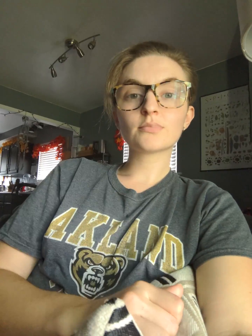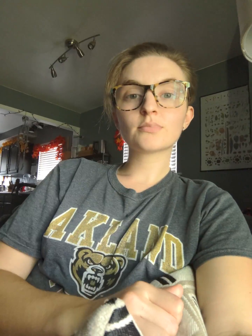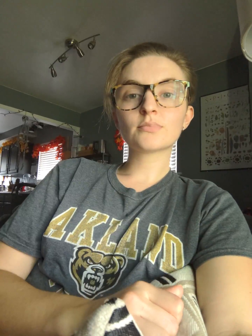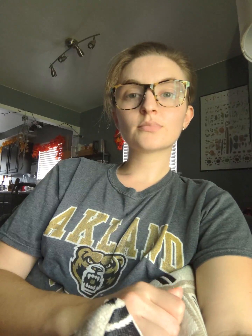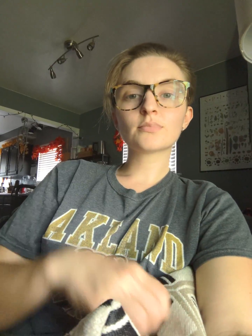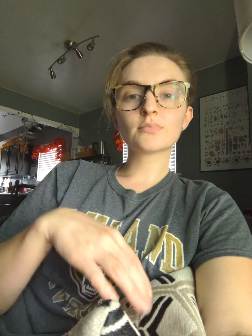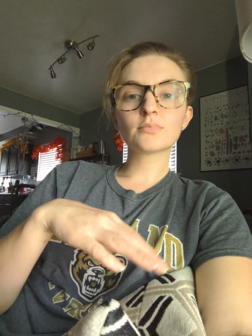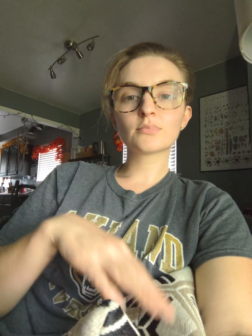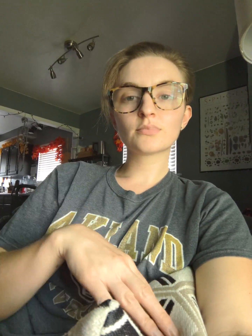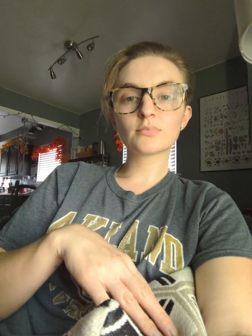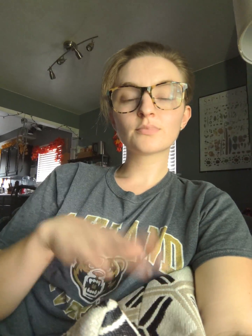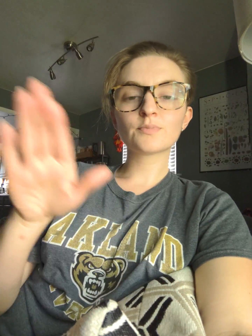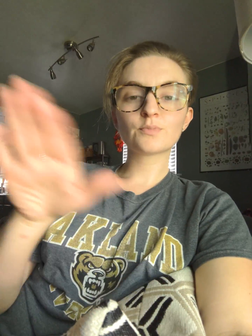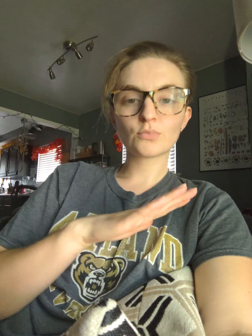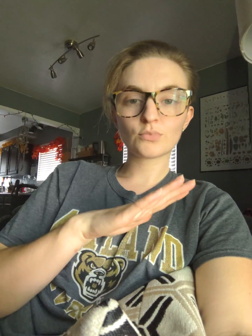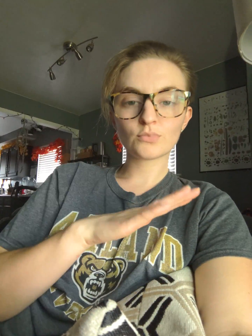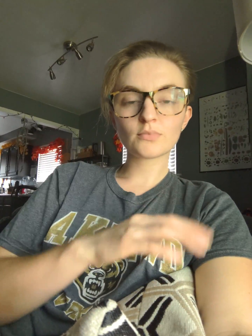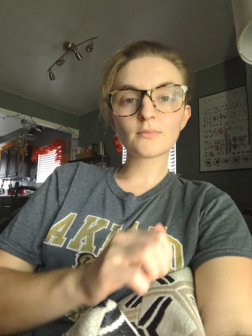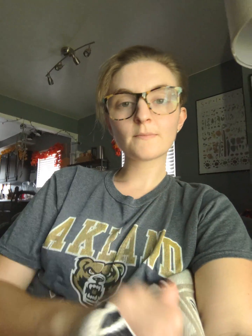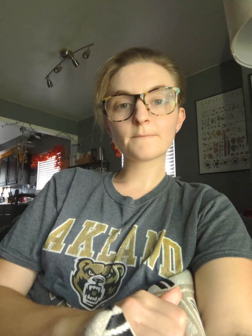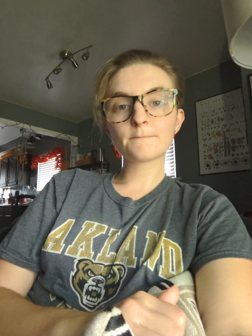full